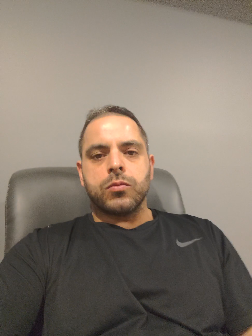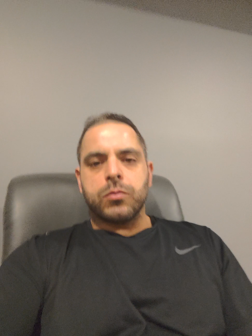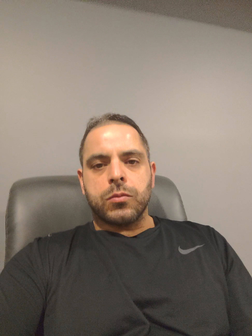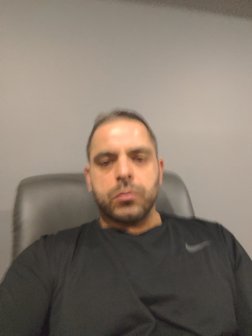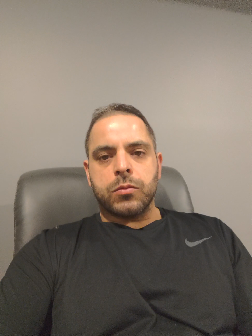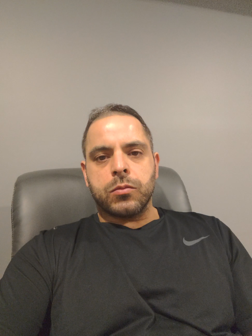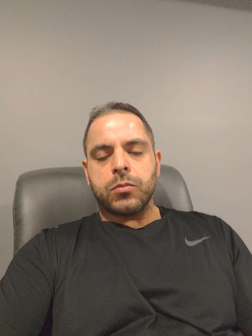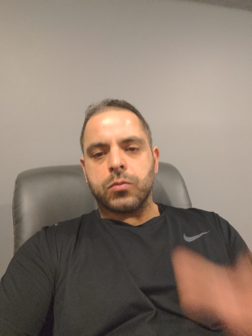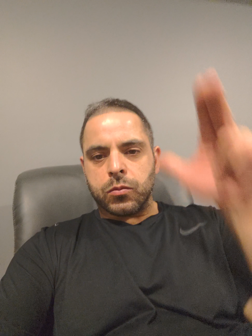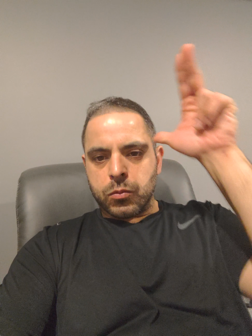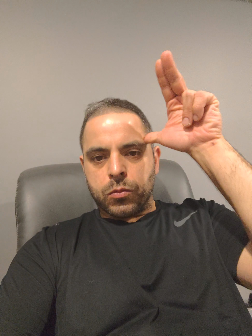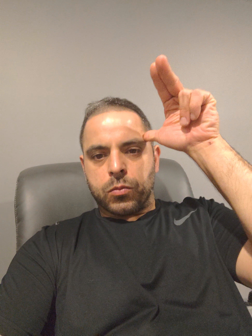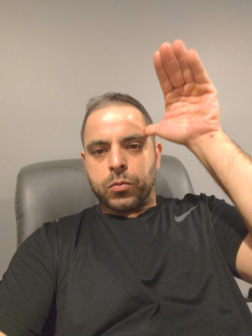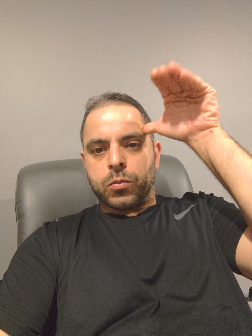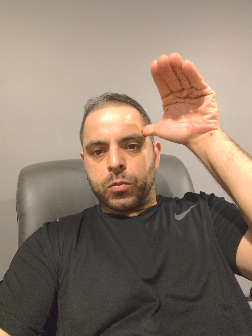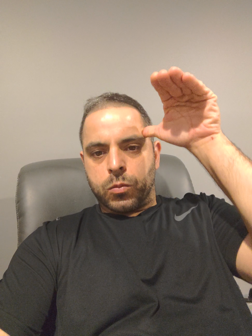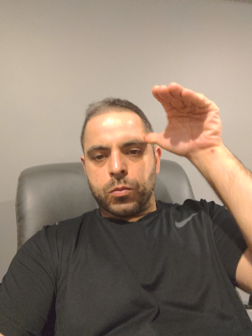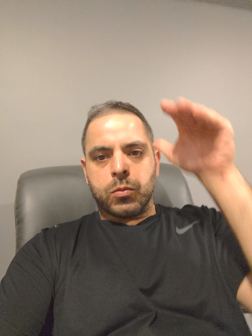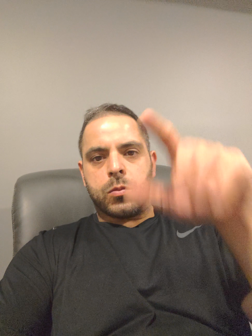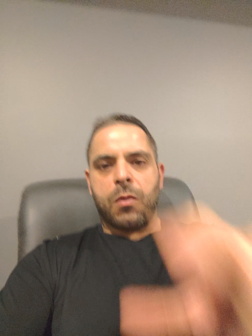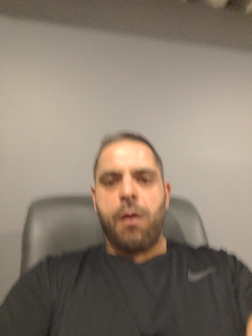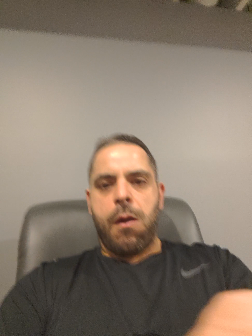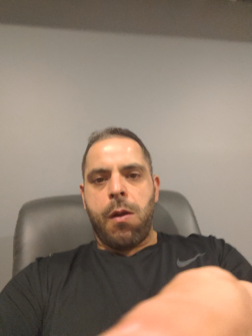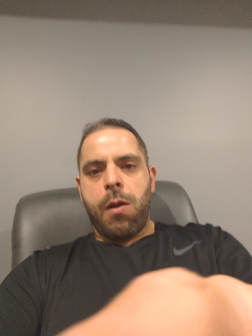donkey